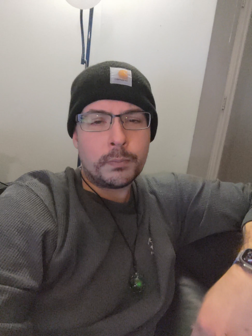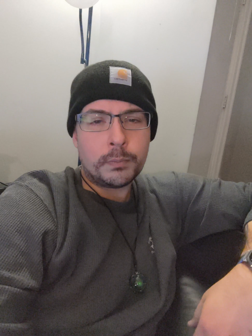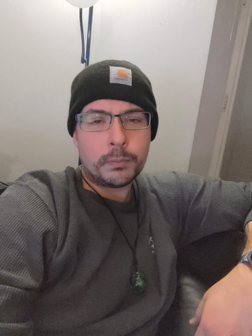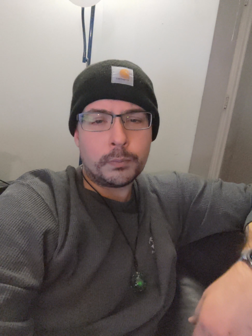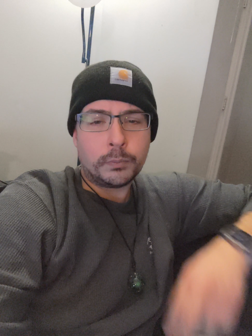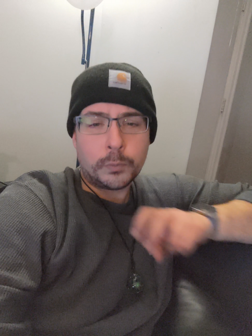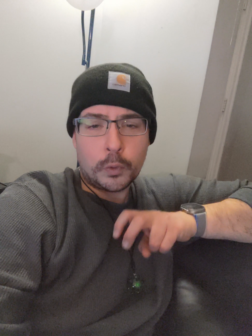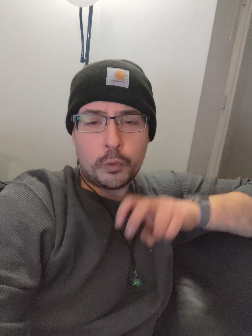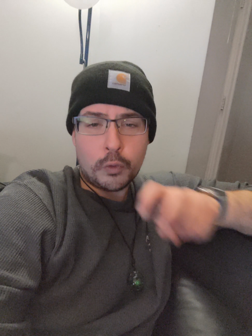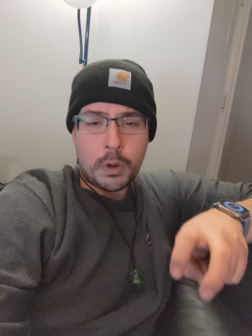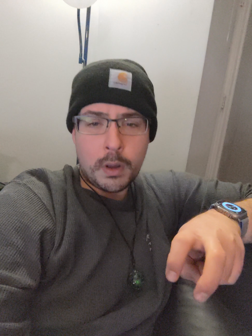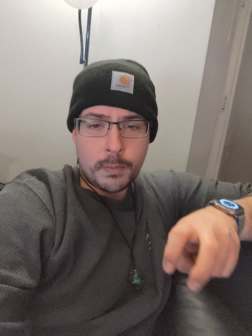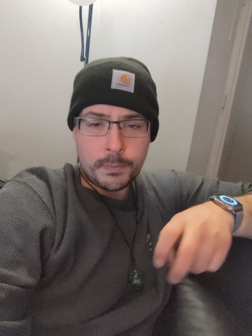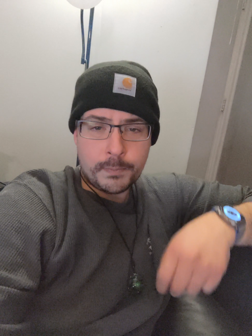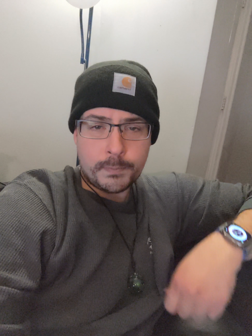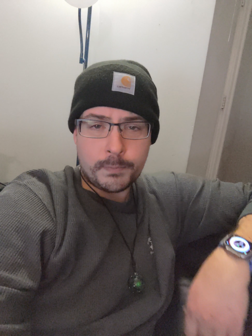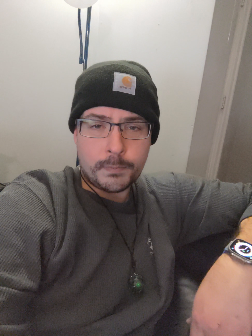ride